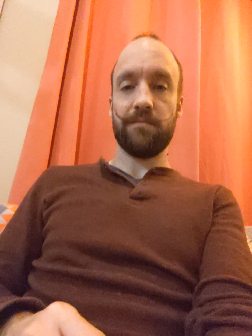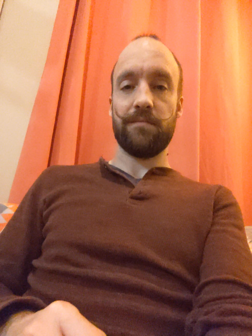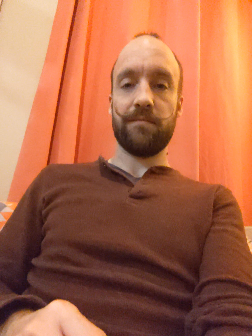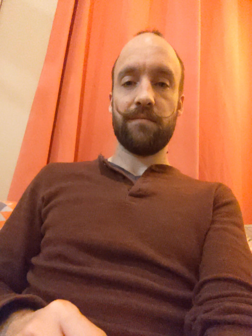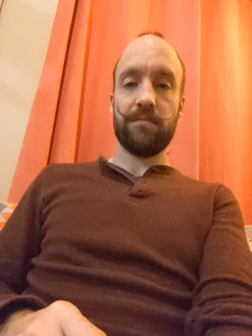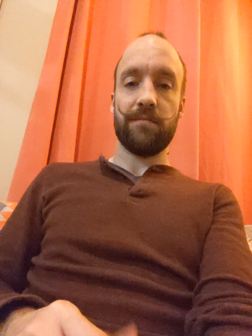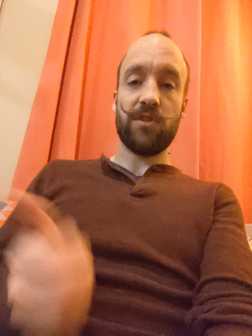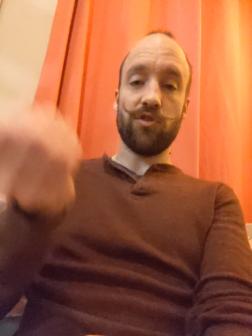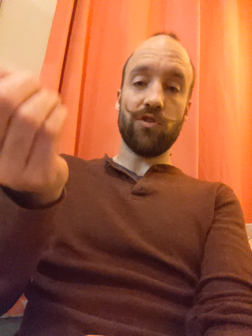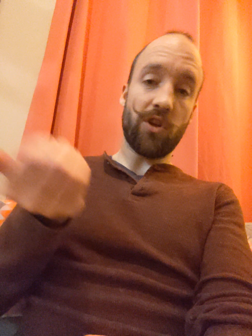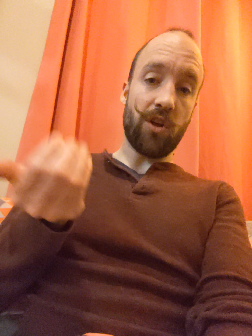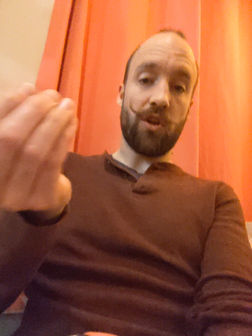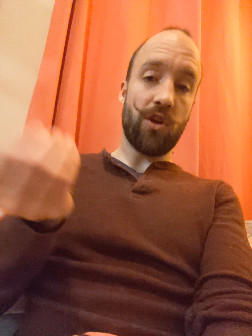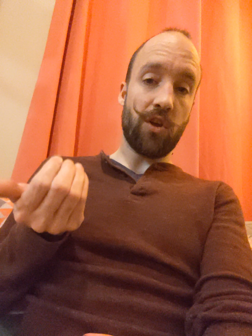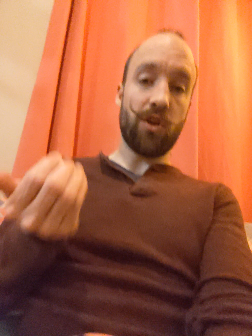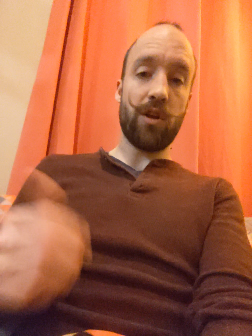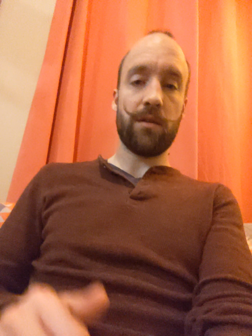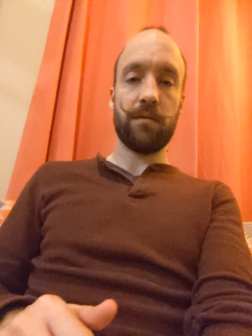drawer